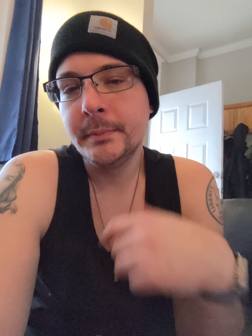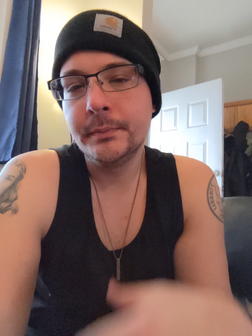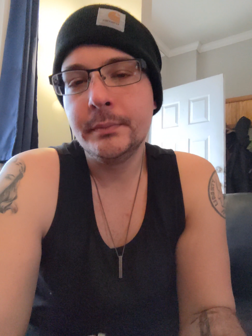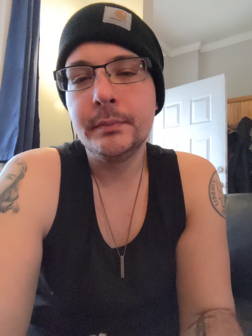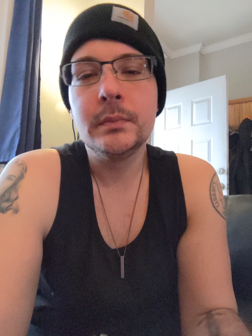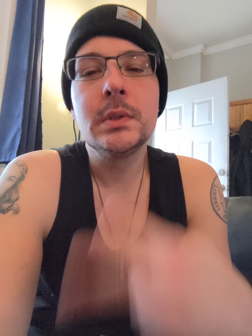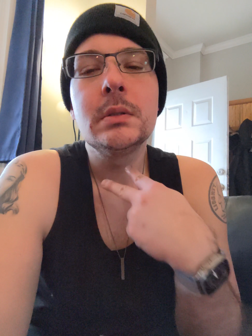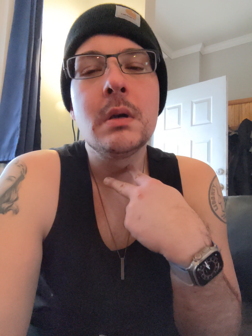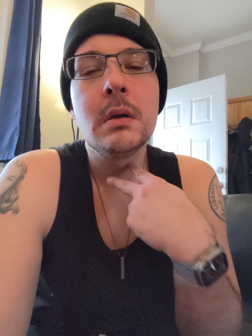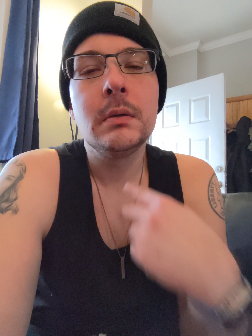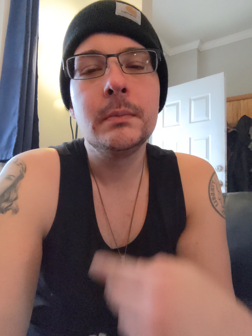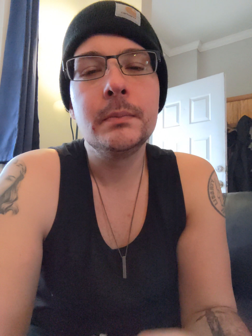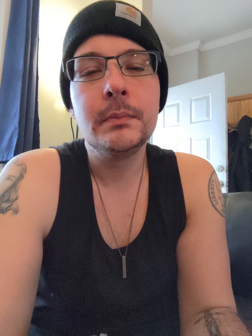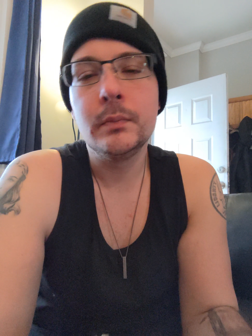stuck